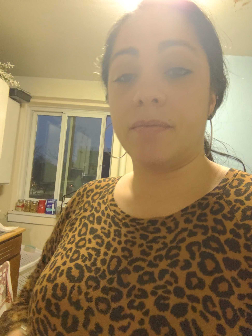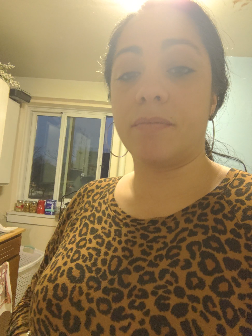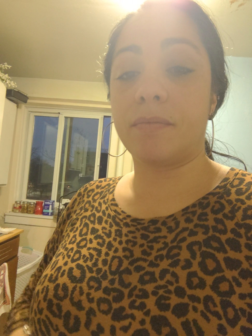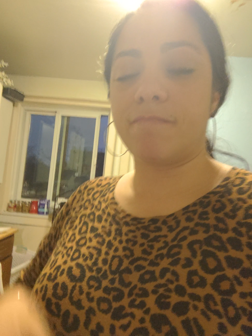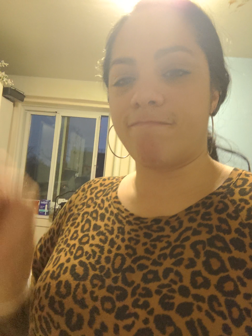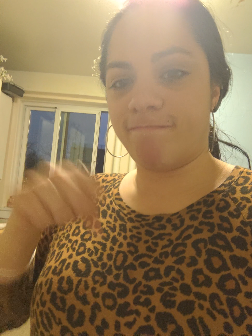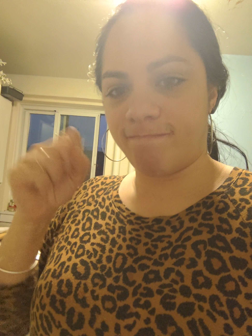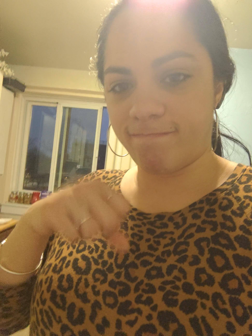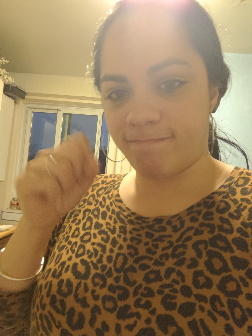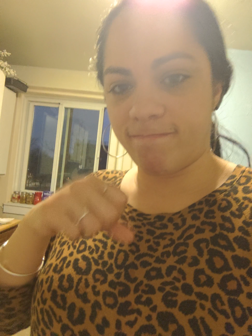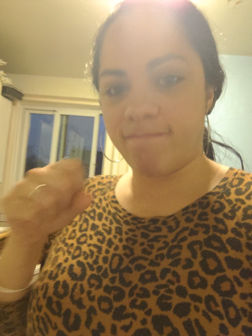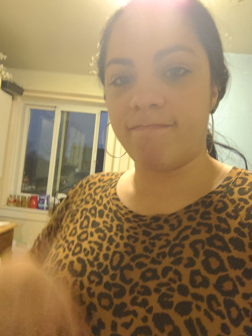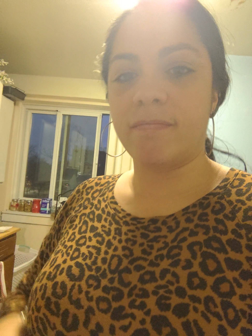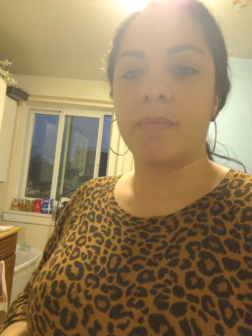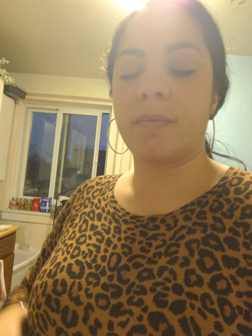yes